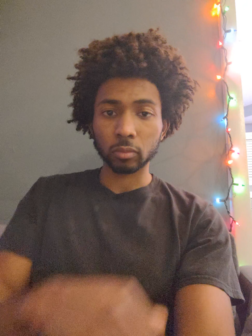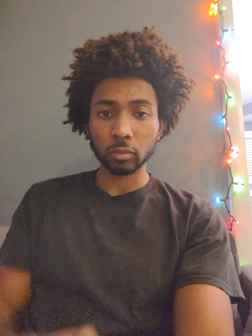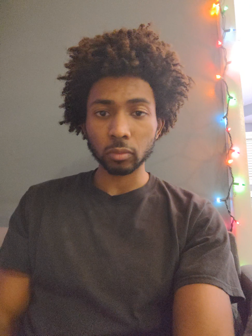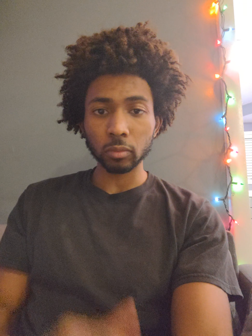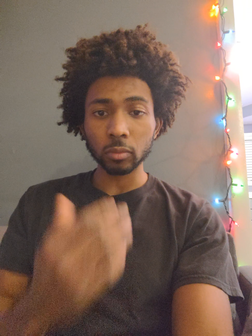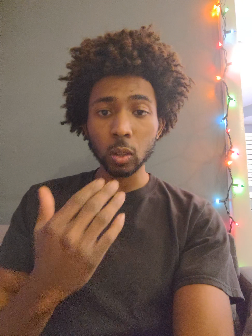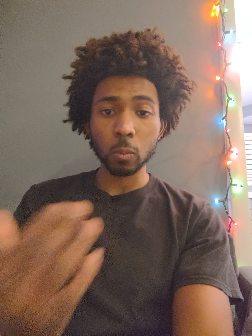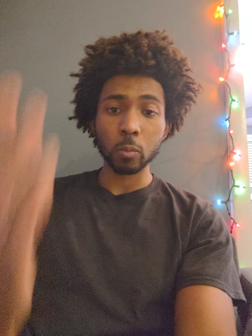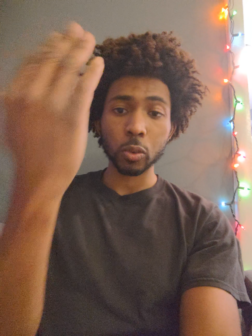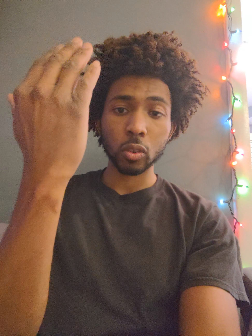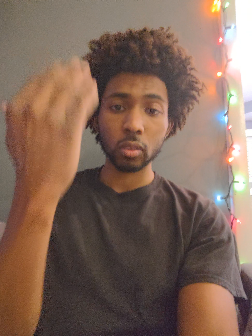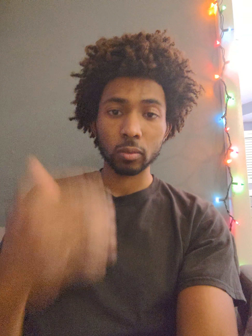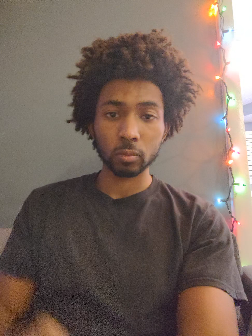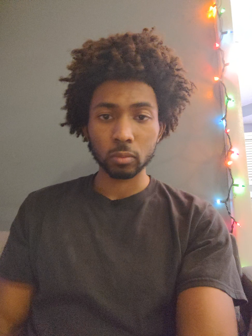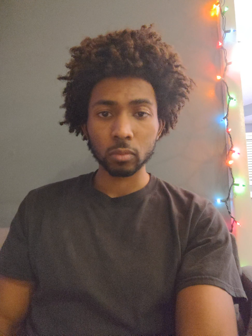morning